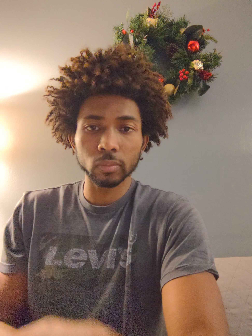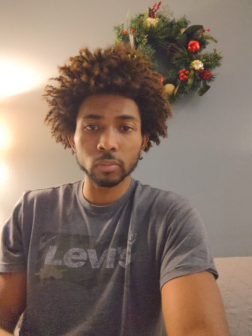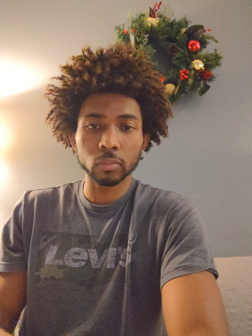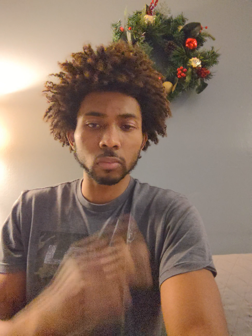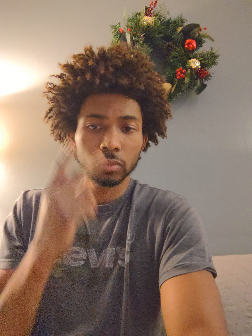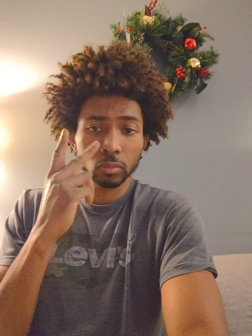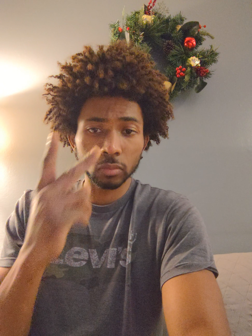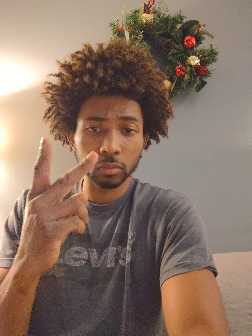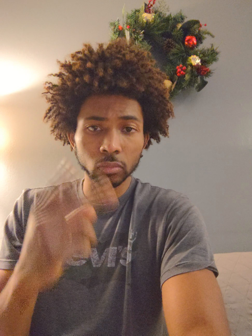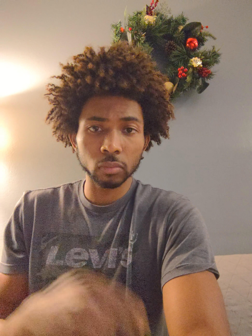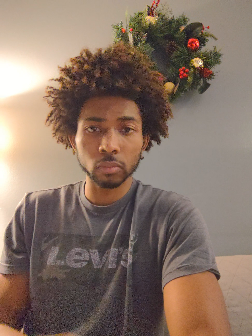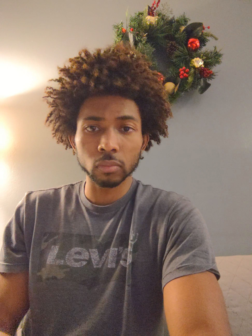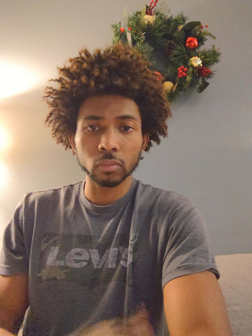see